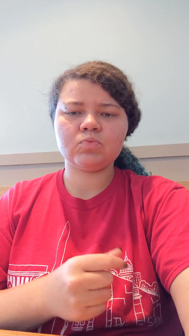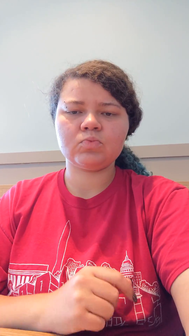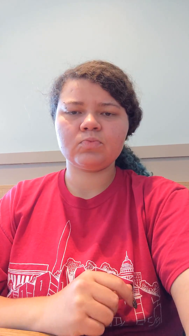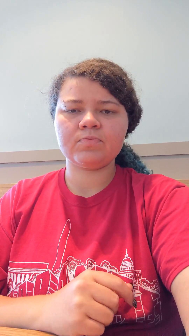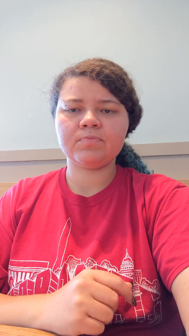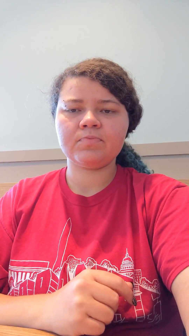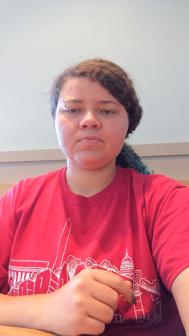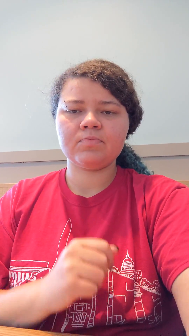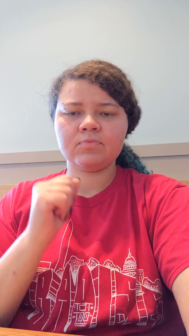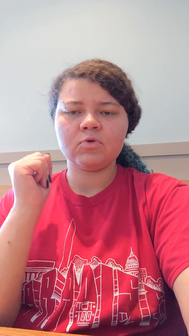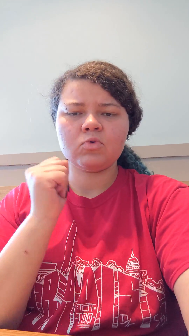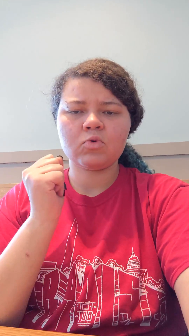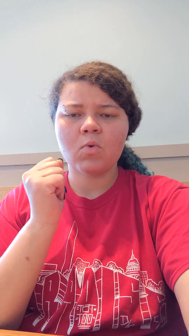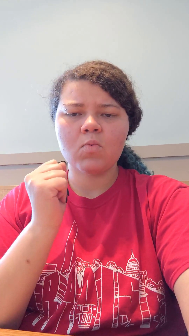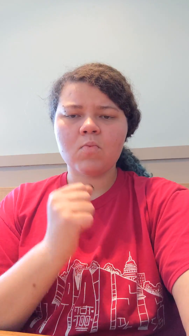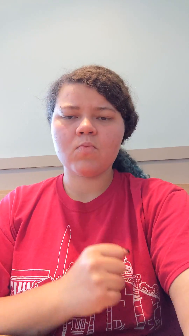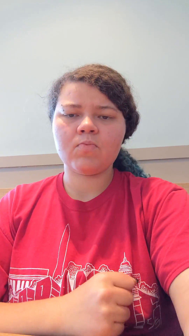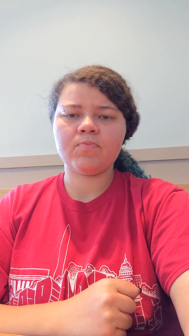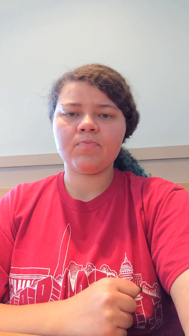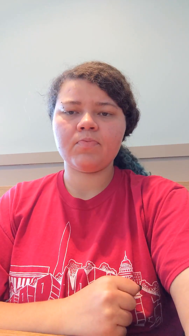cold